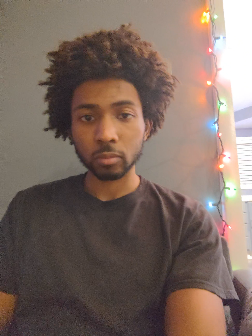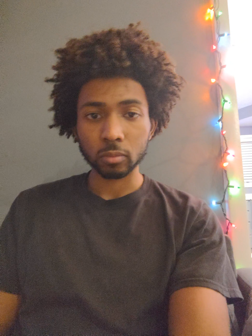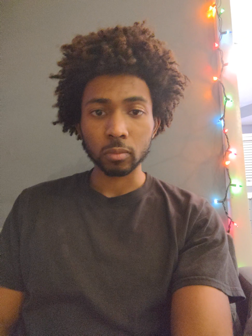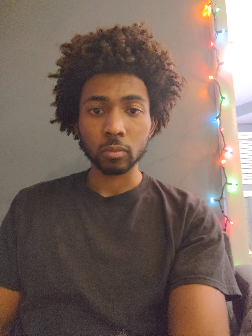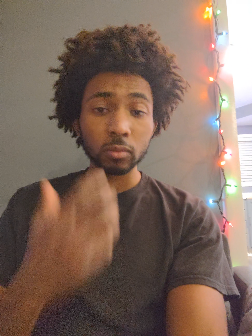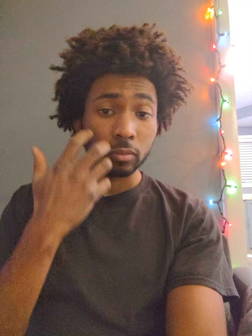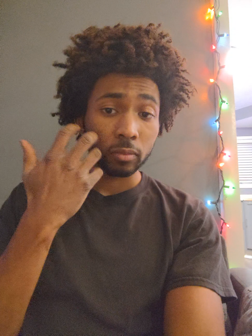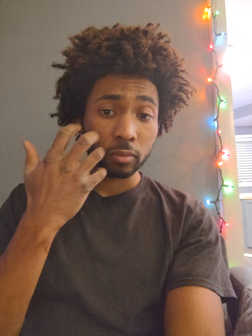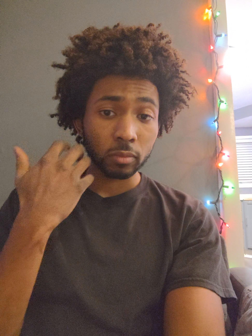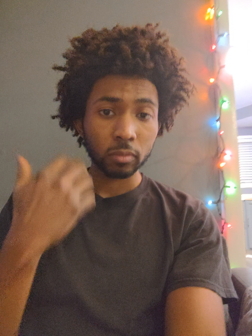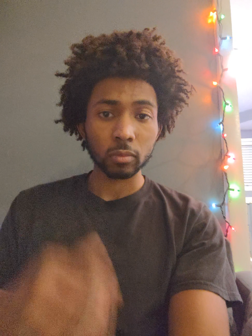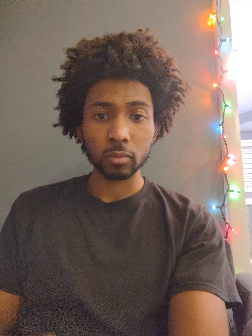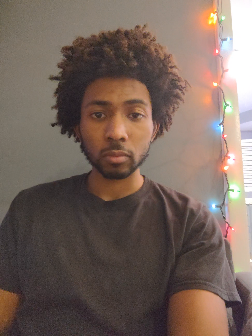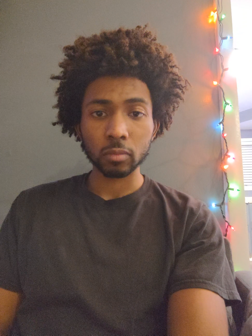tiger